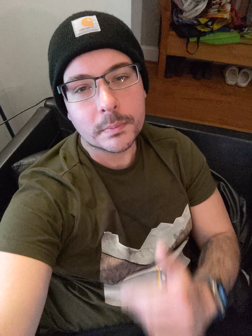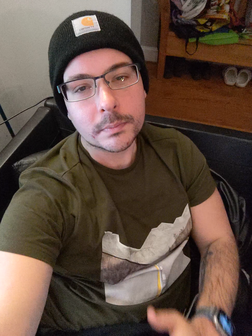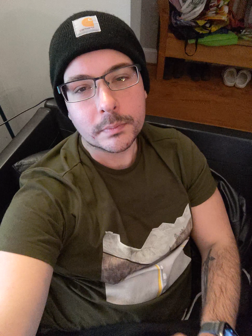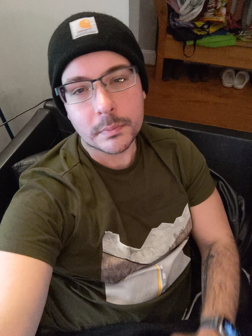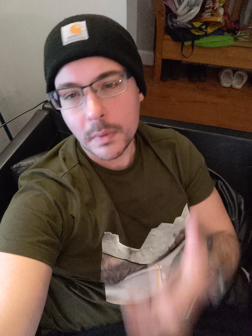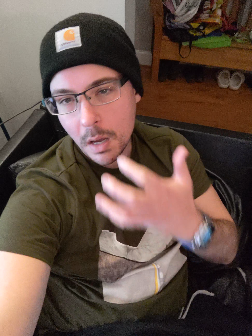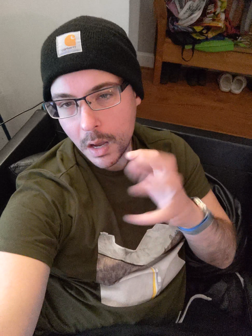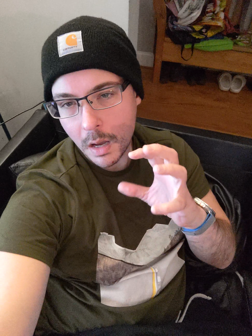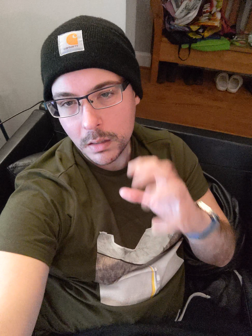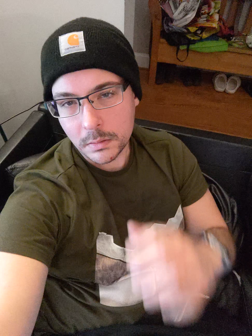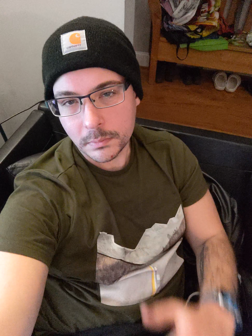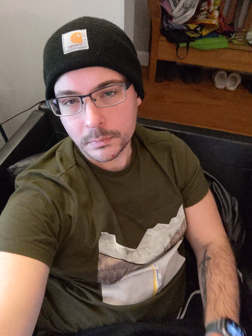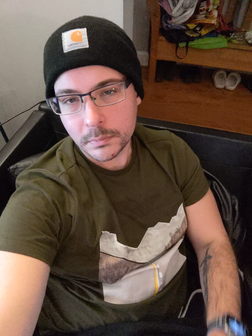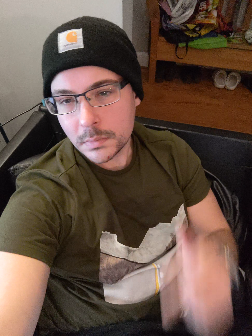hot